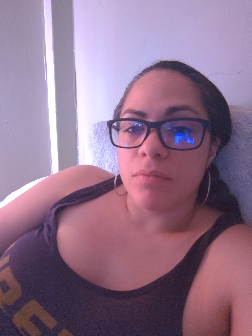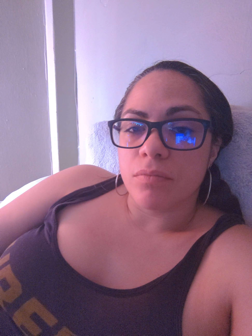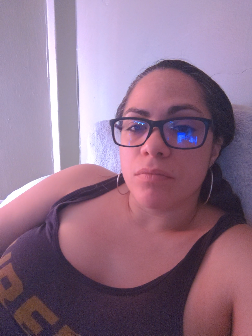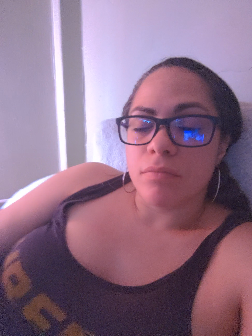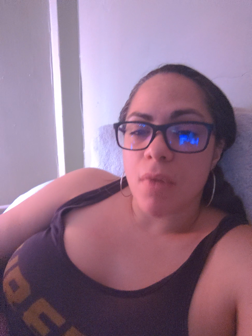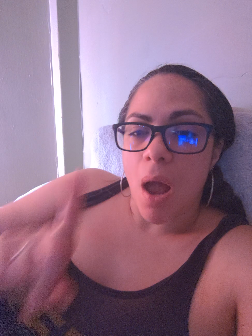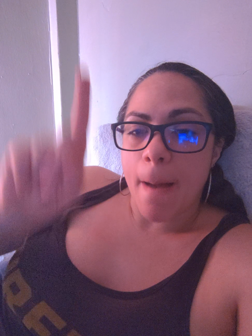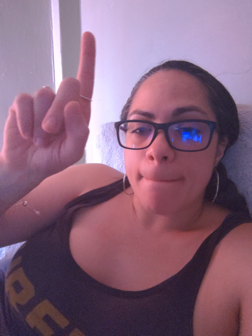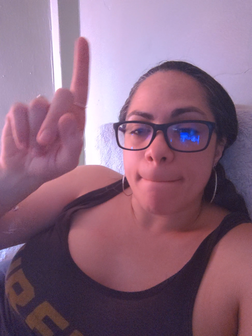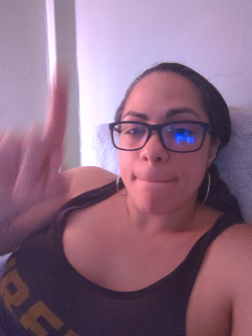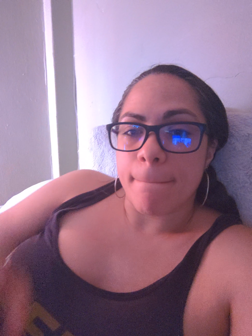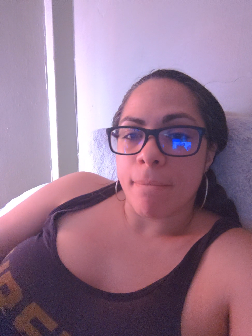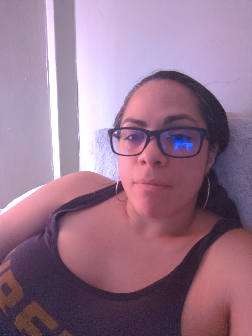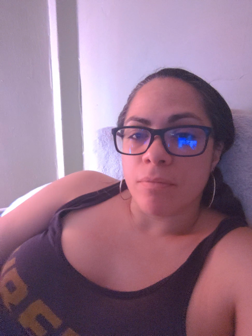up